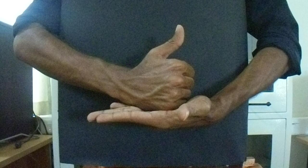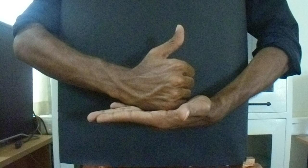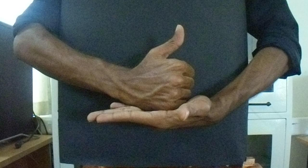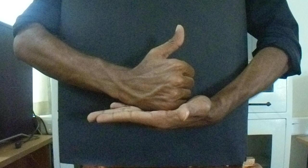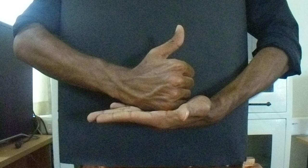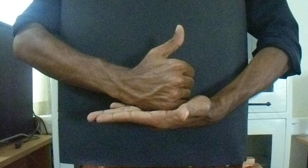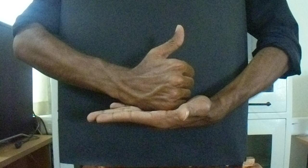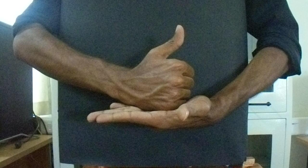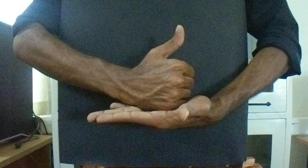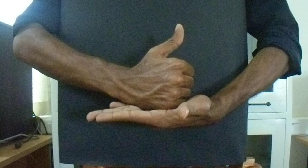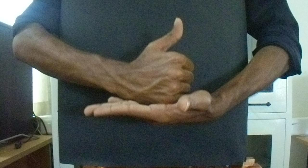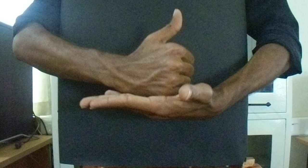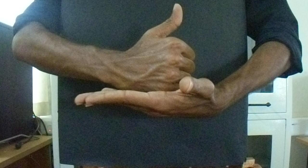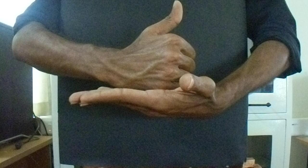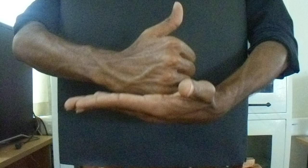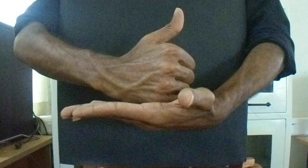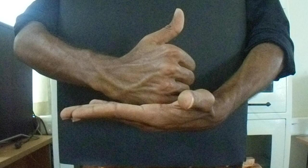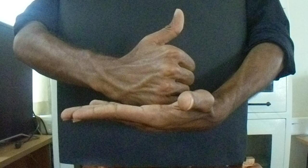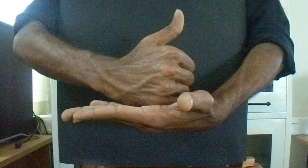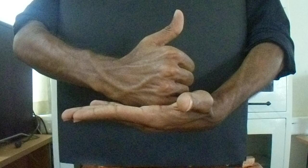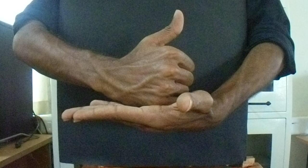help